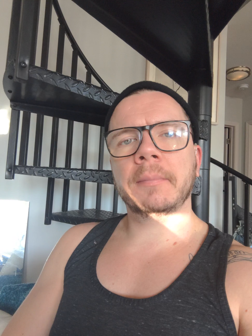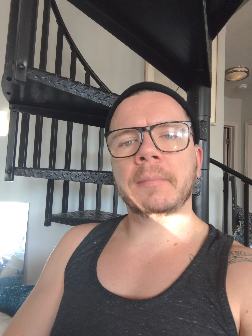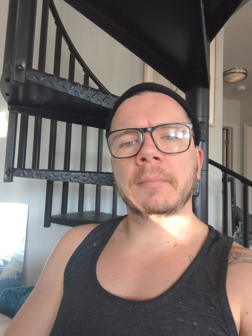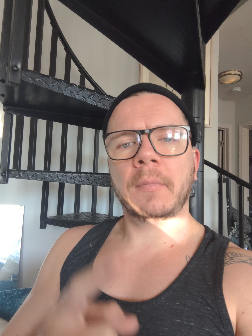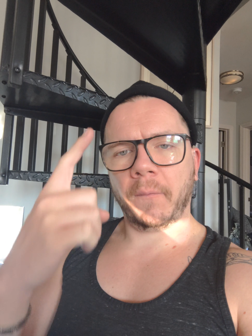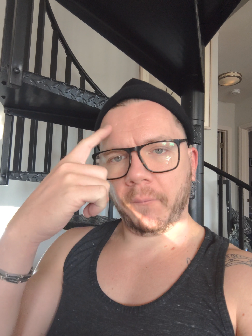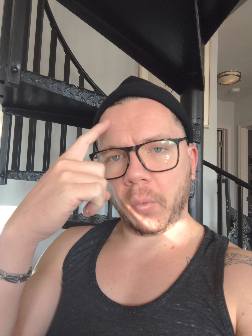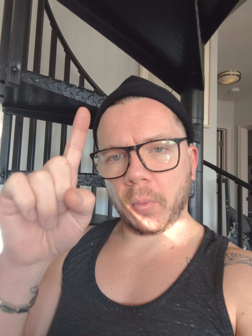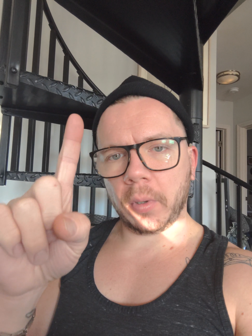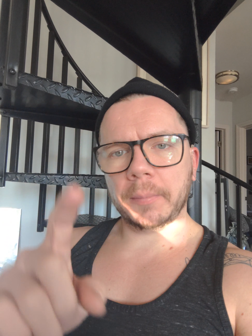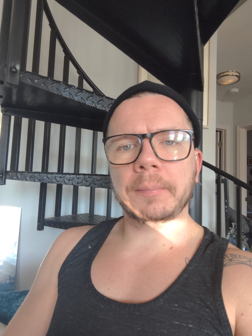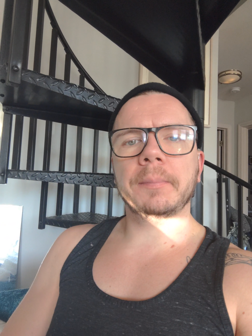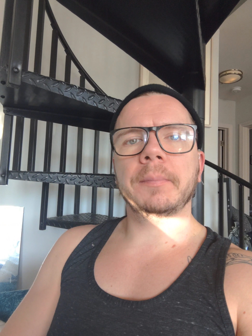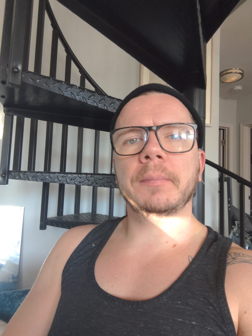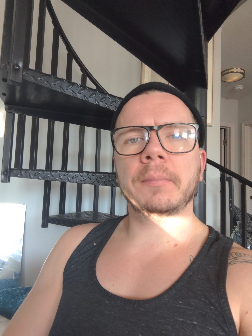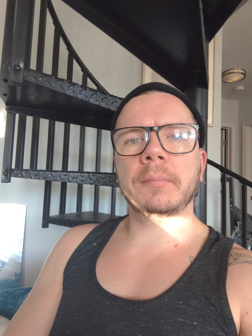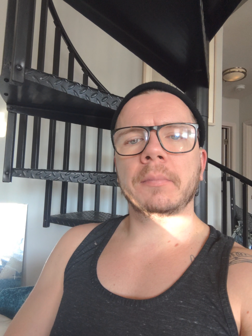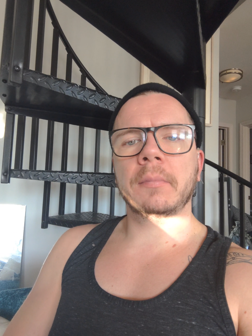for